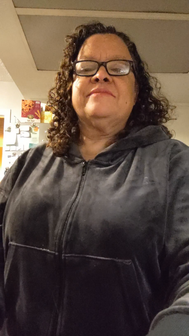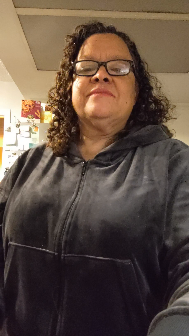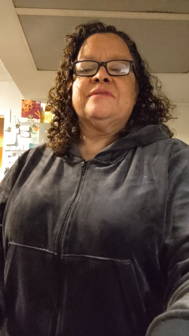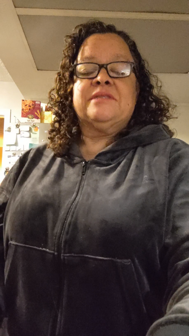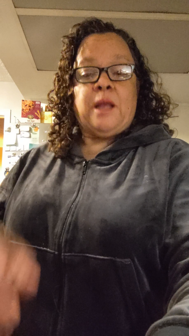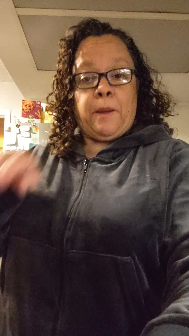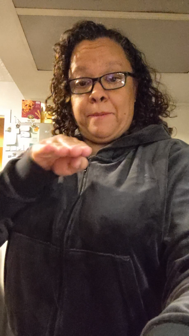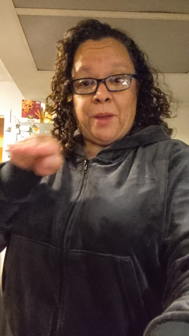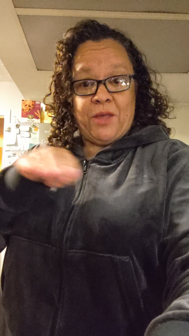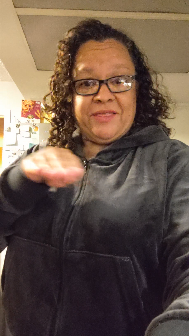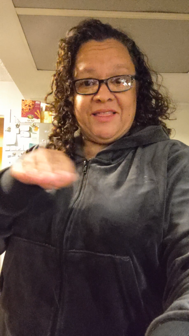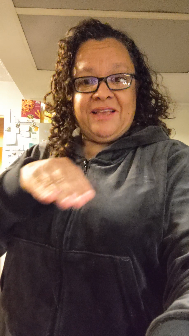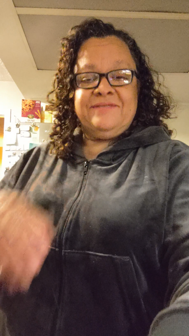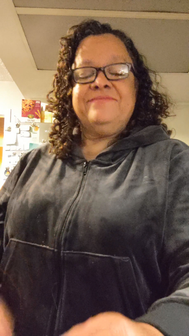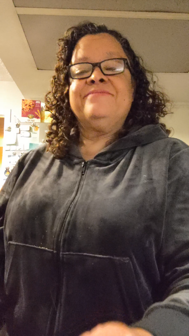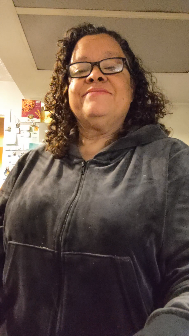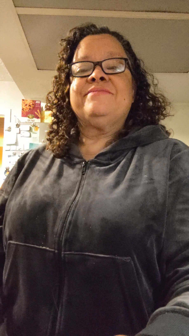boots